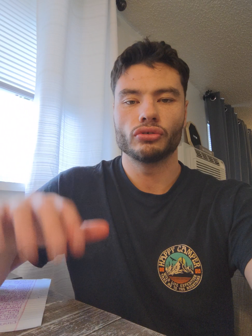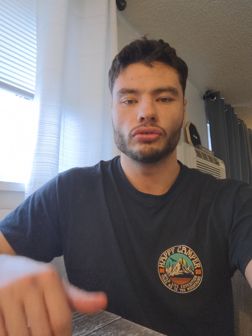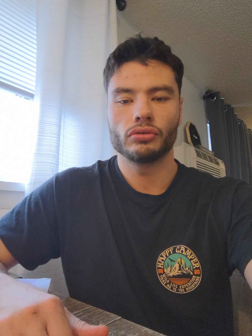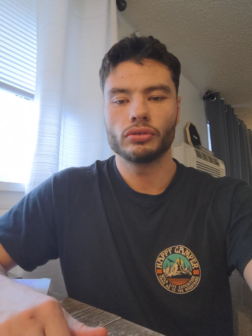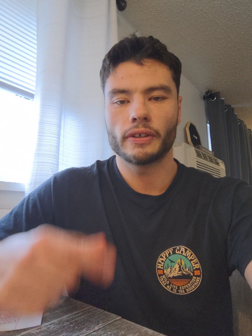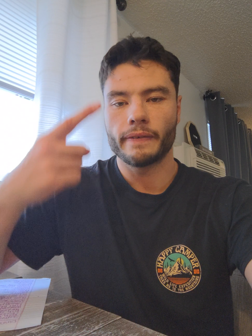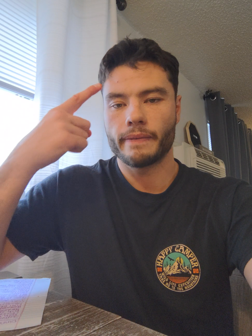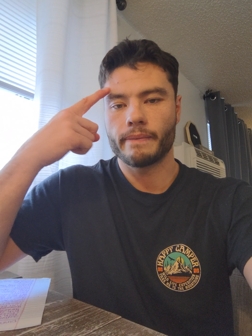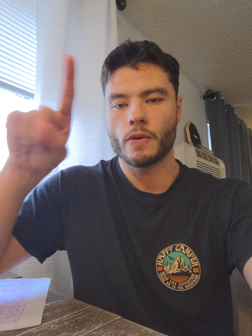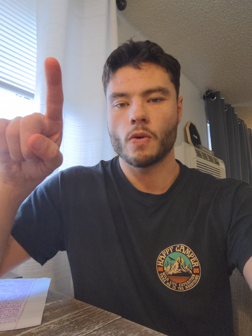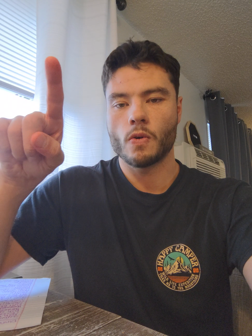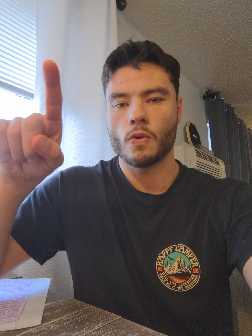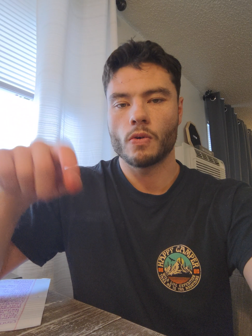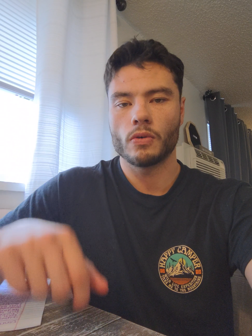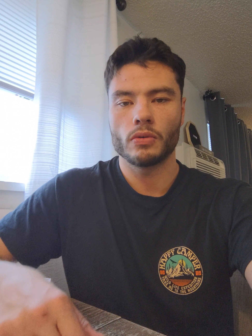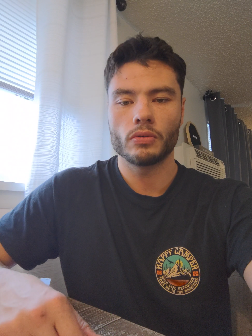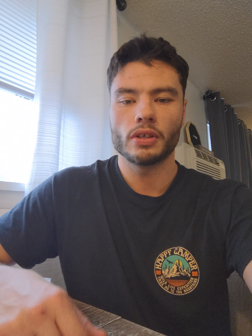for